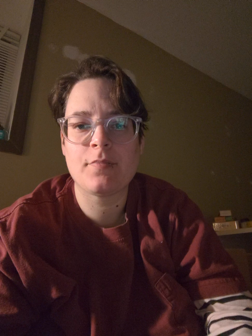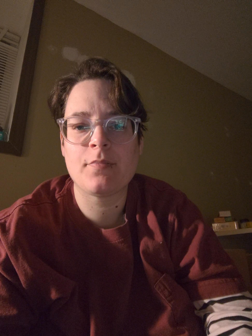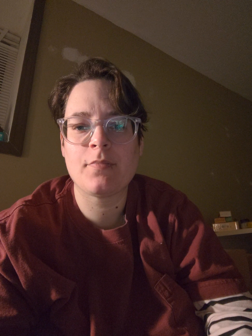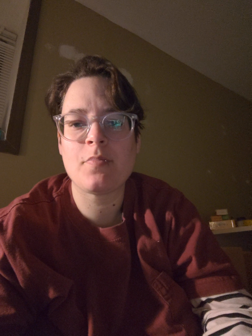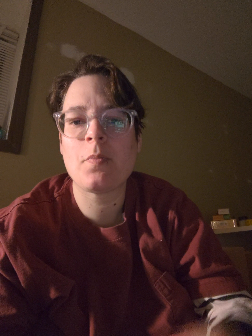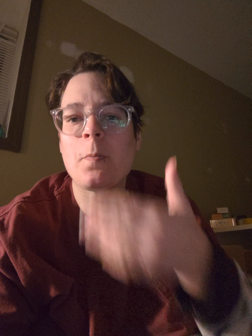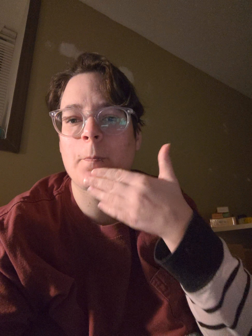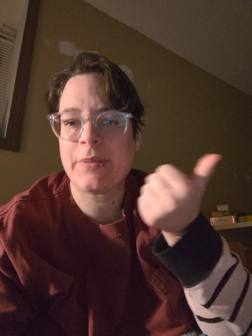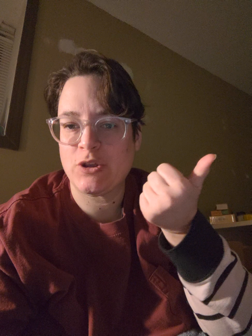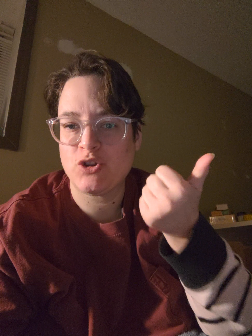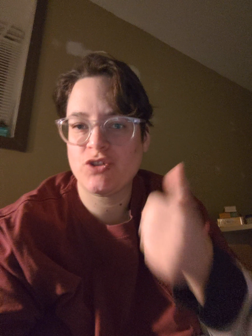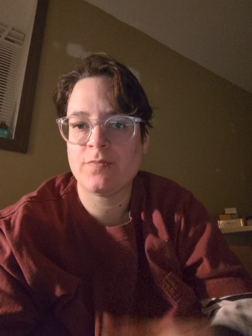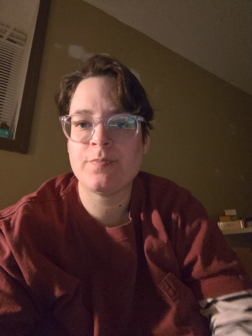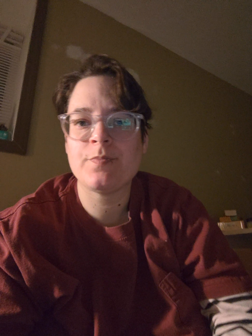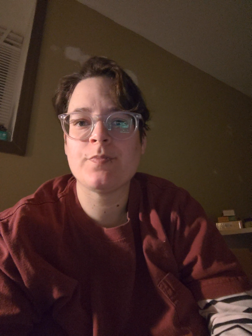better